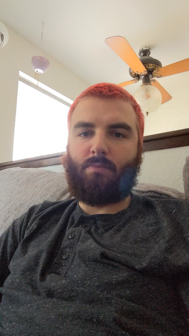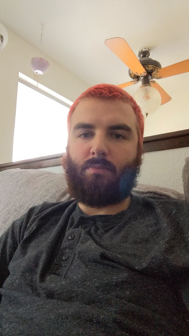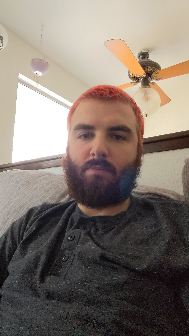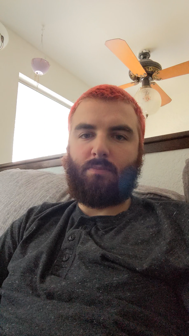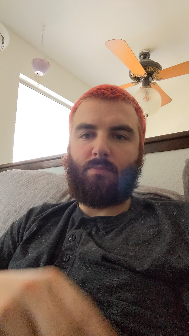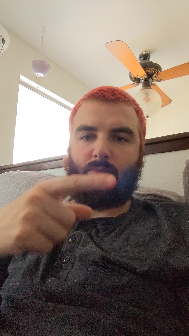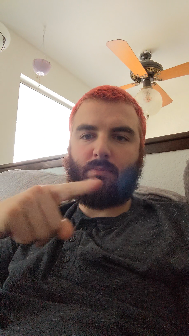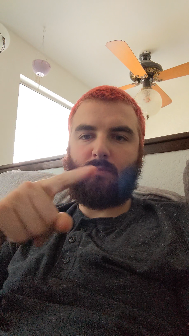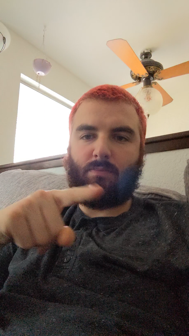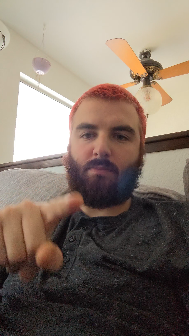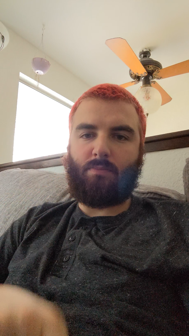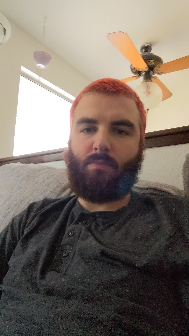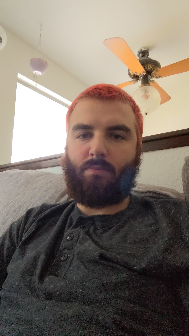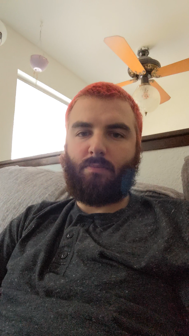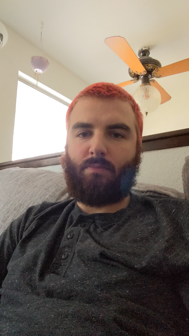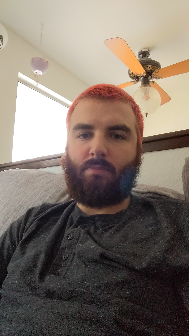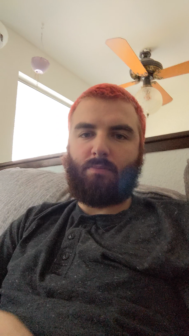knife